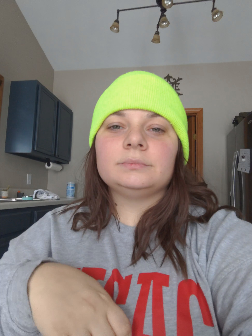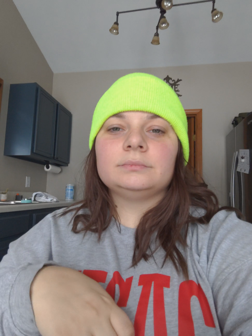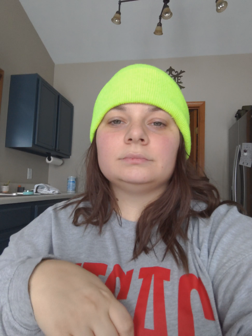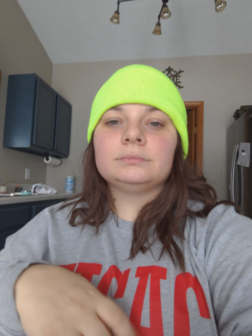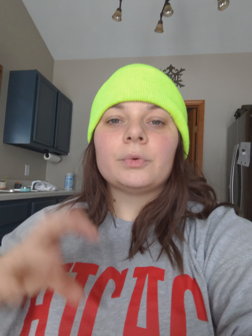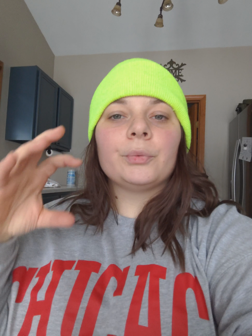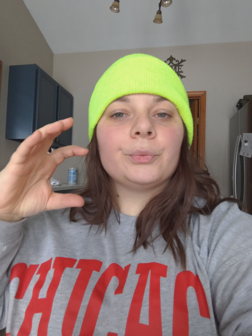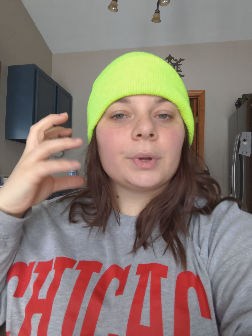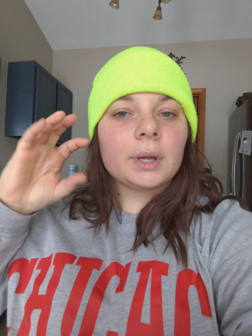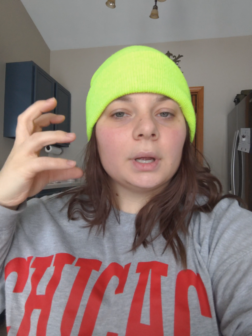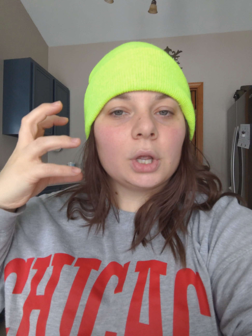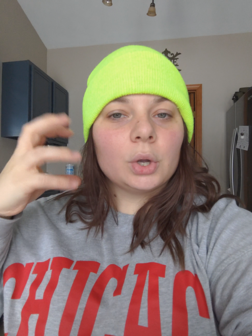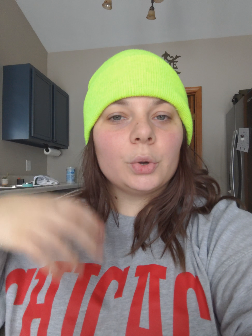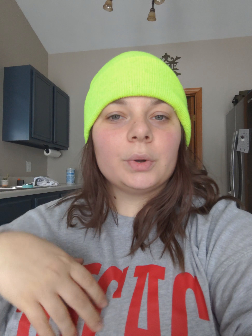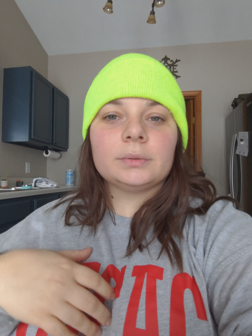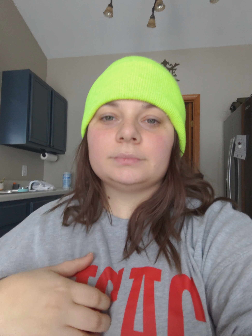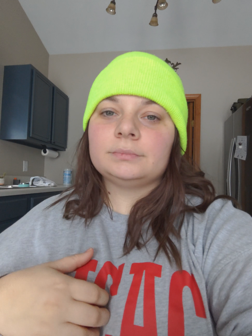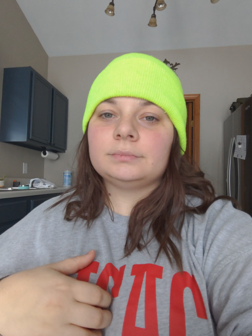radio